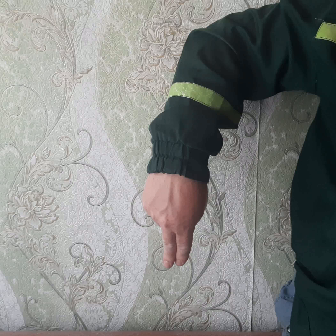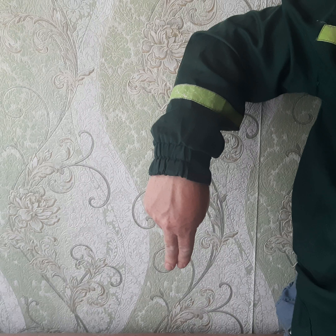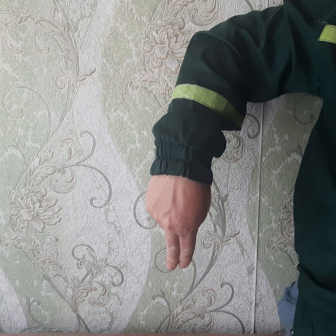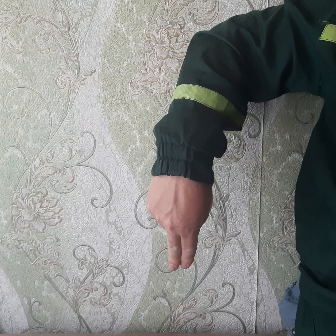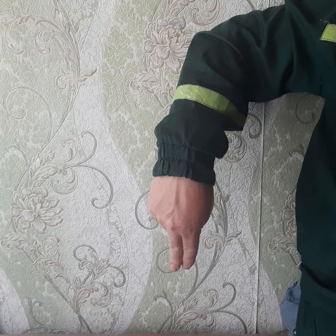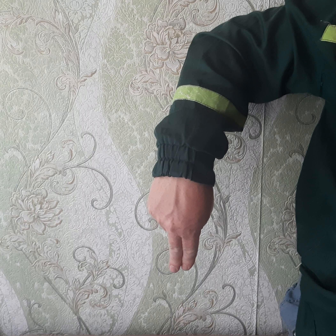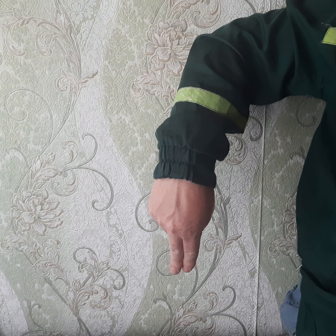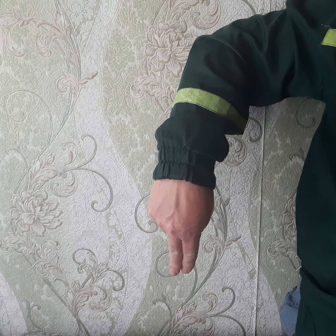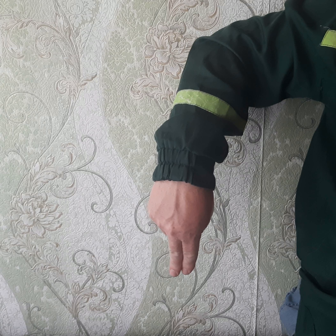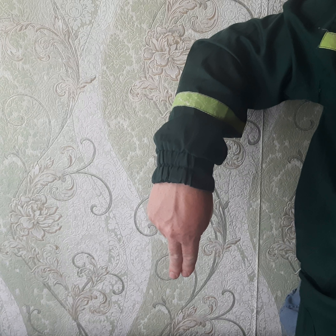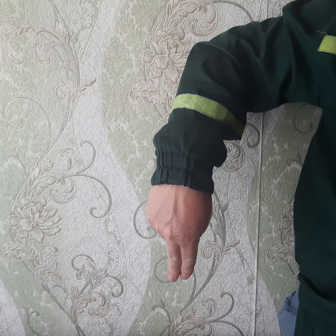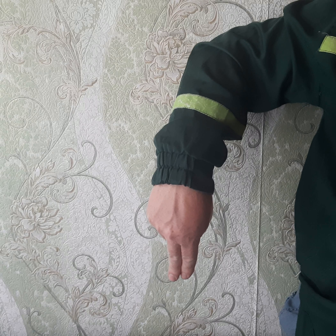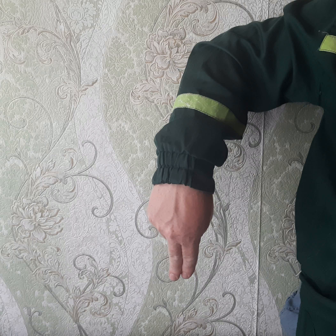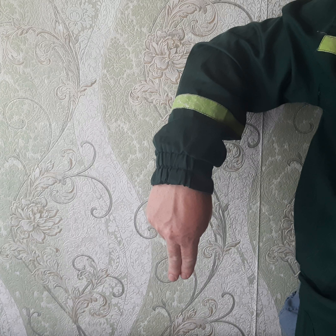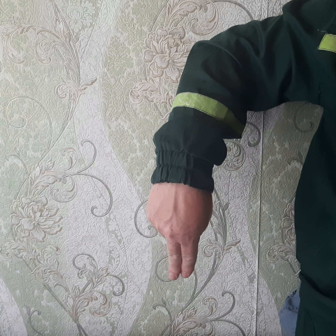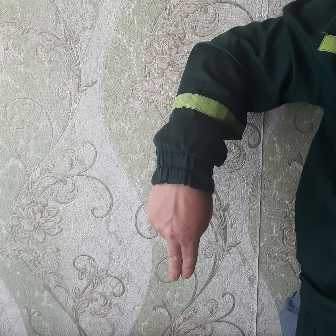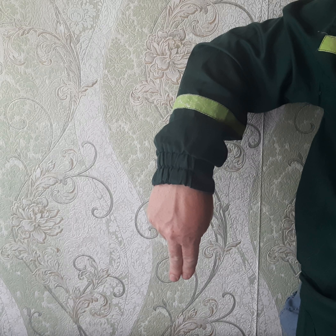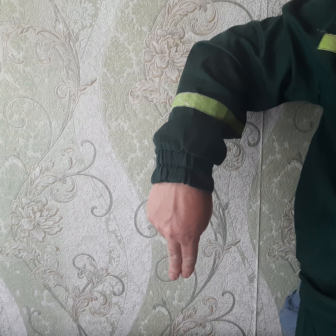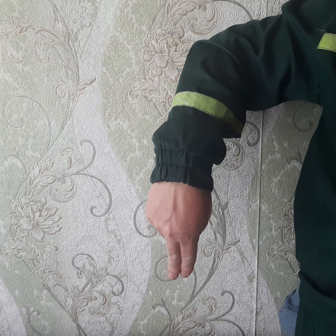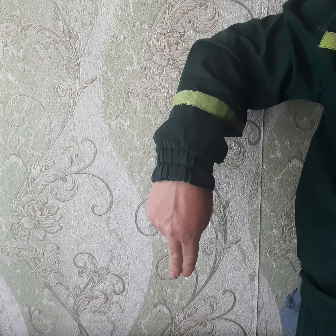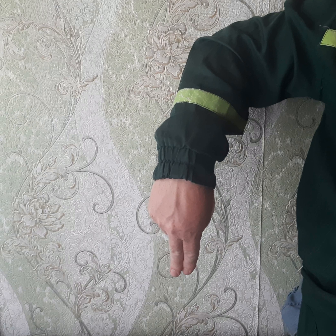П